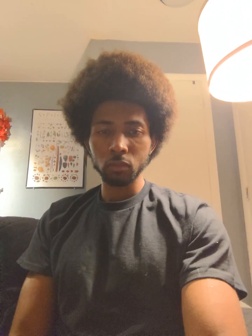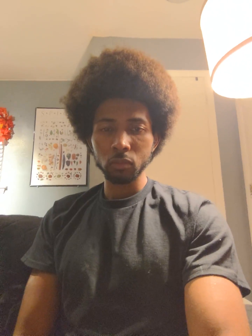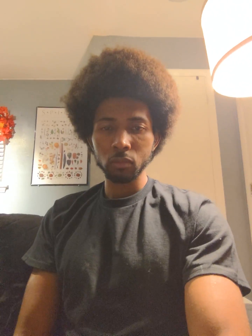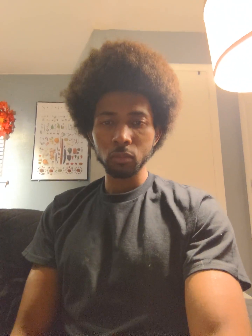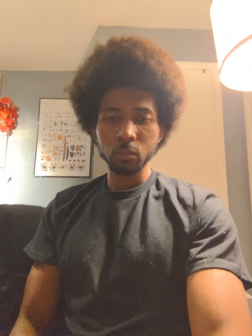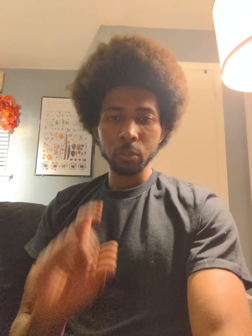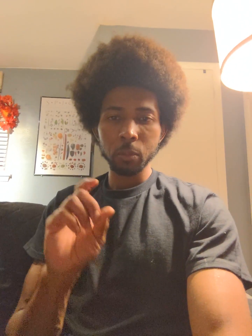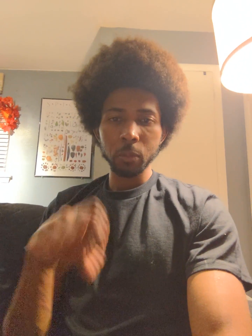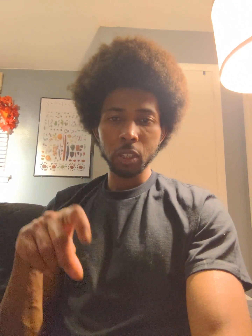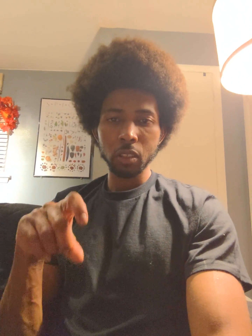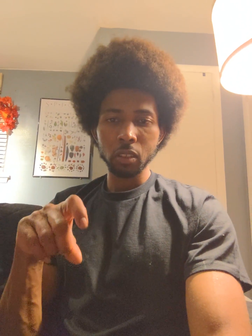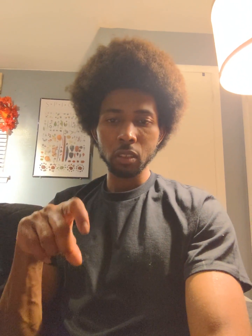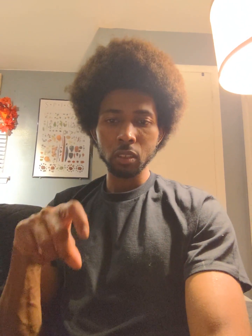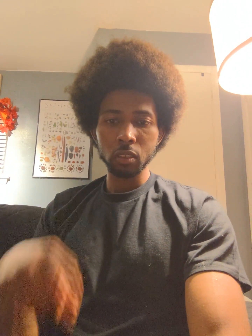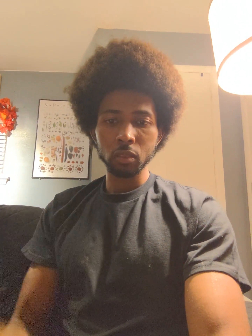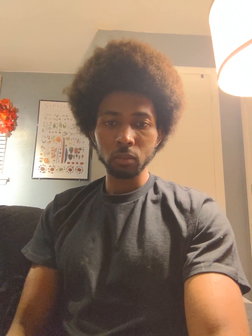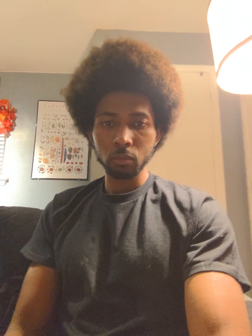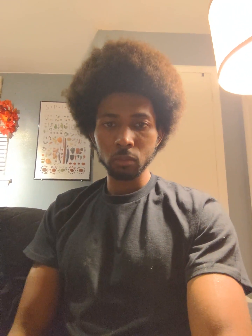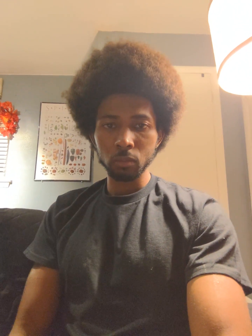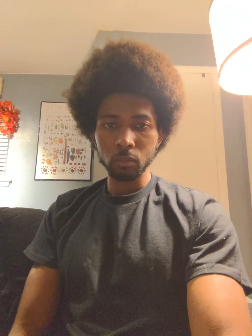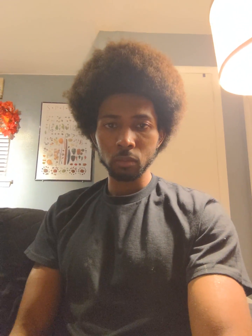should